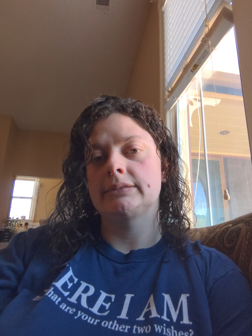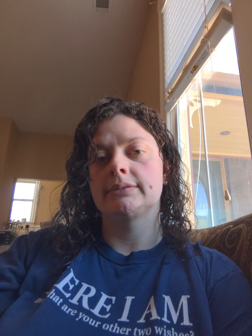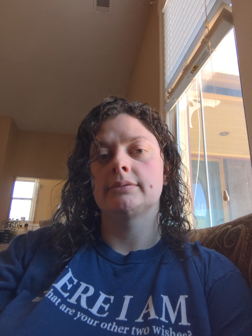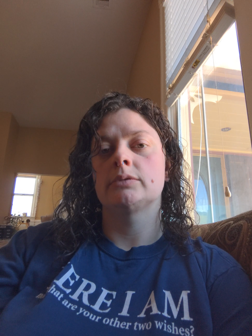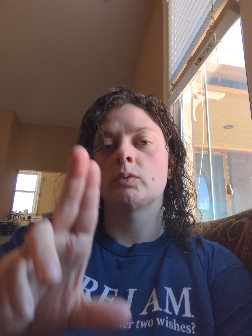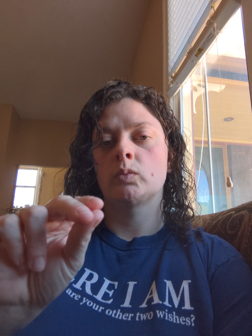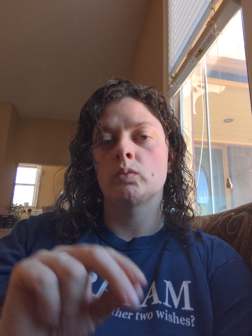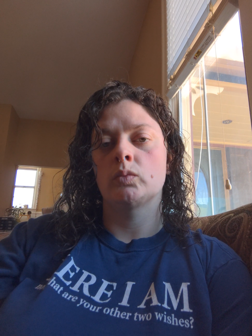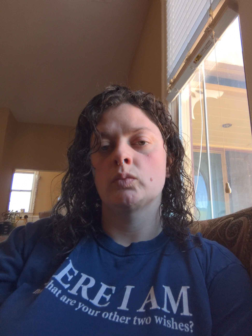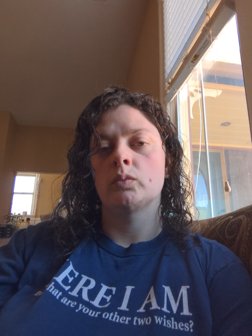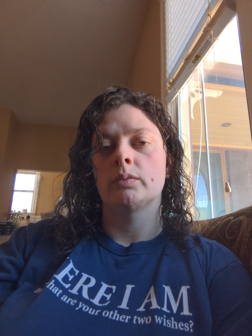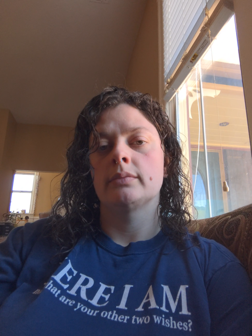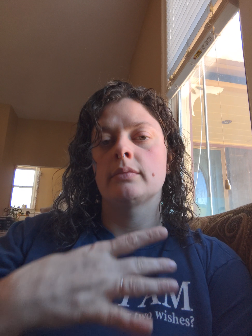no